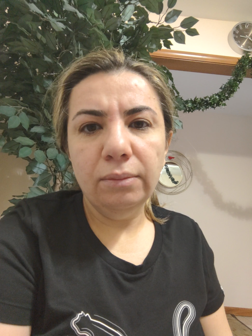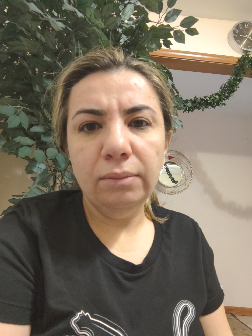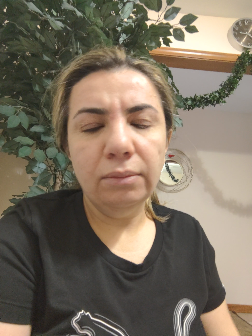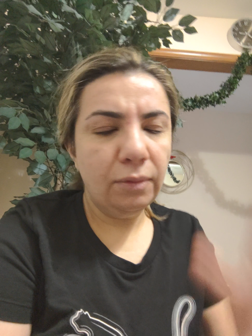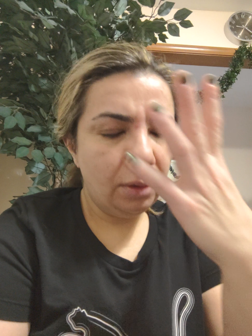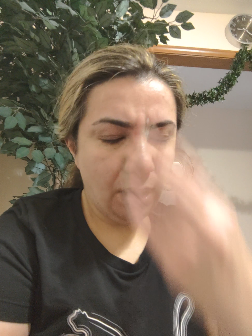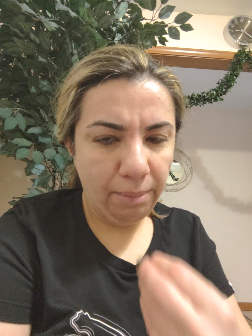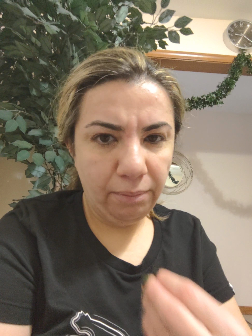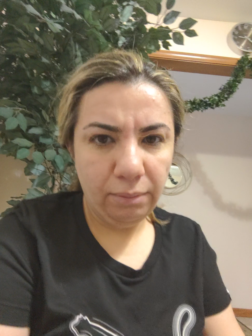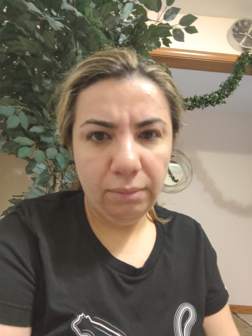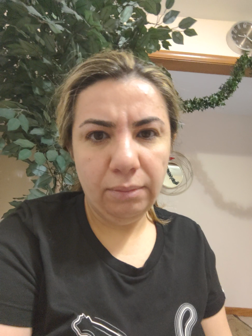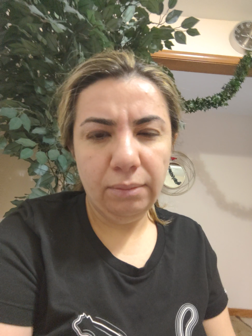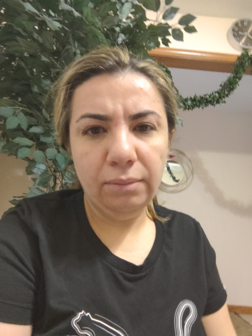sleep